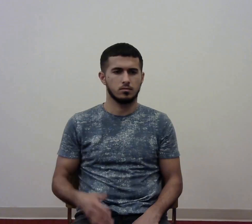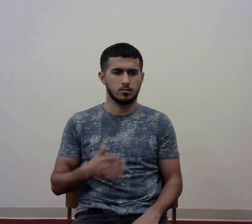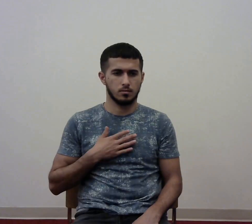mən